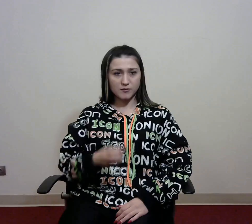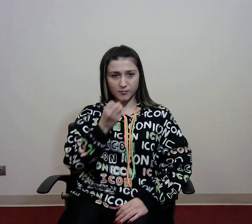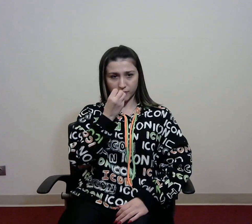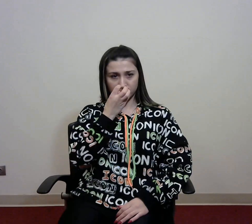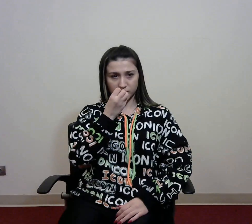bakı